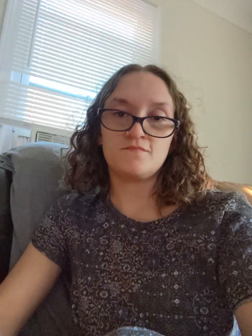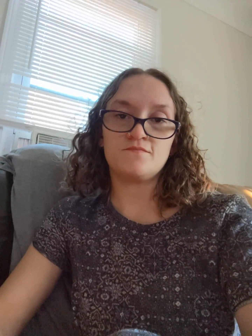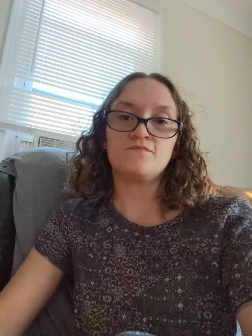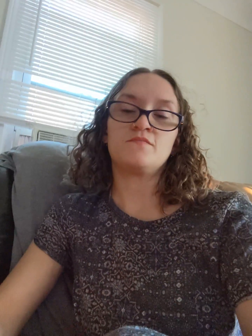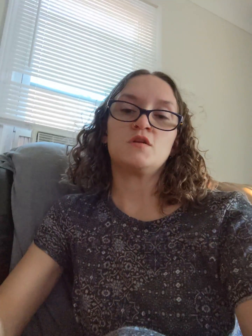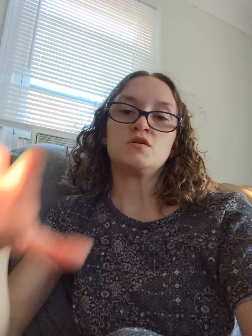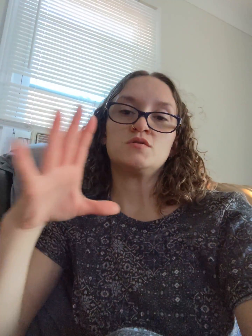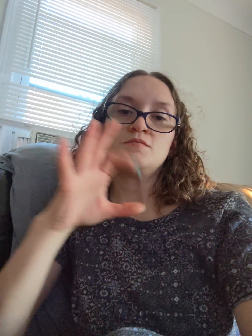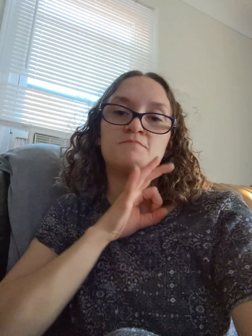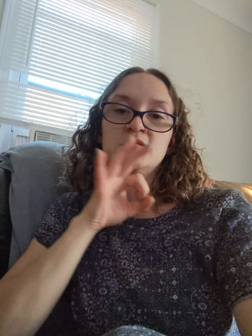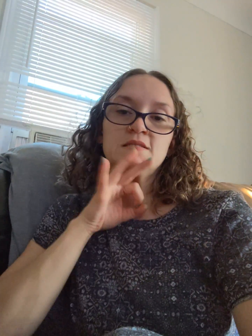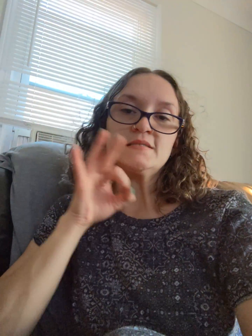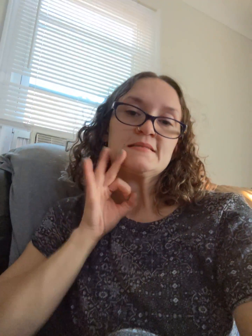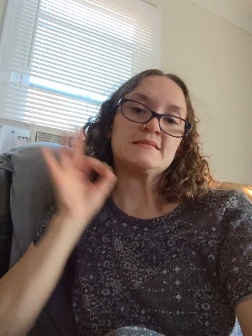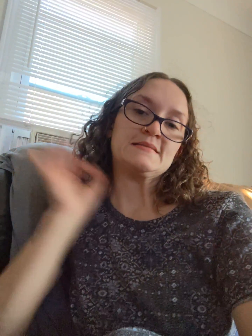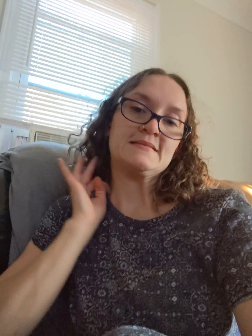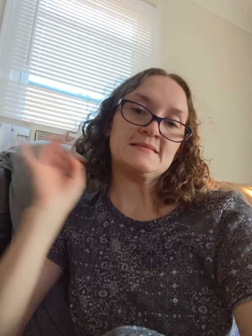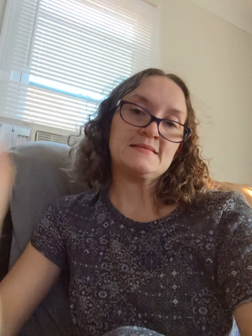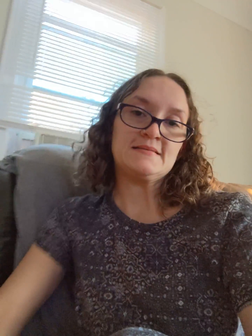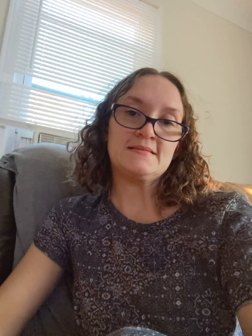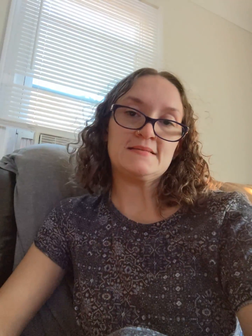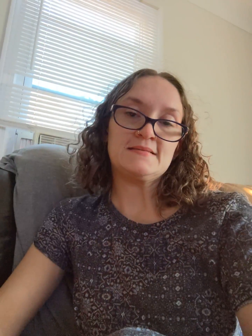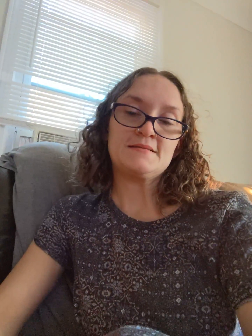beads